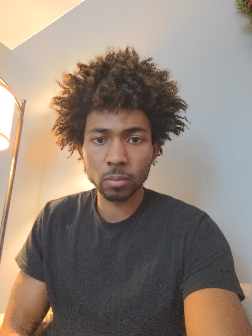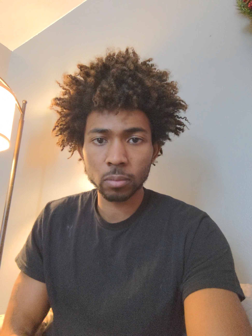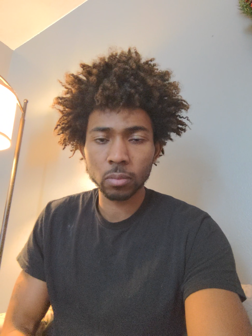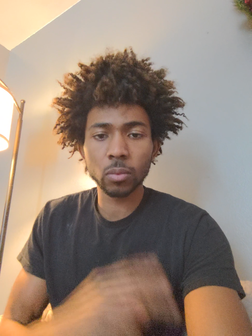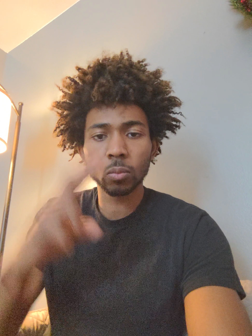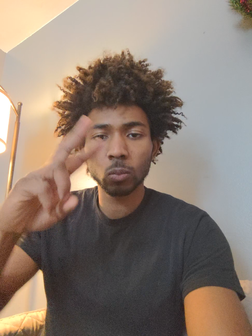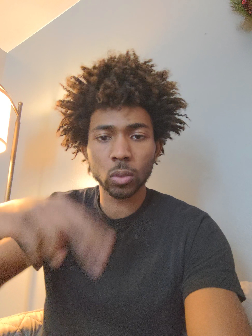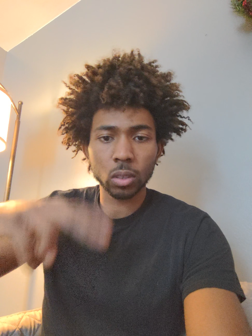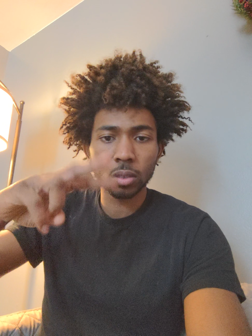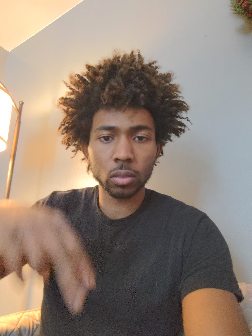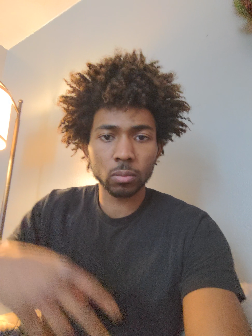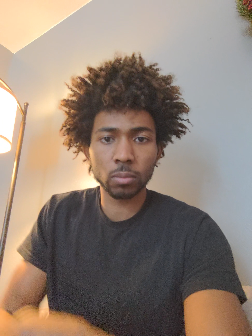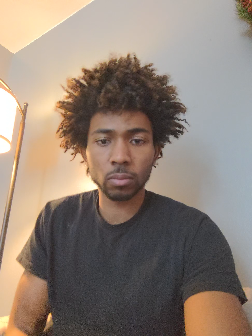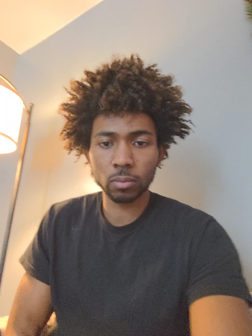read